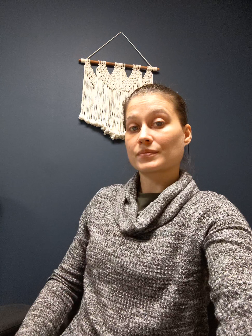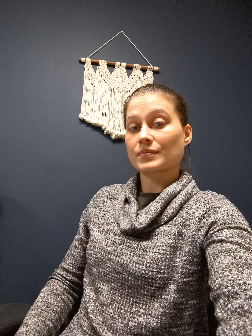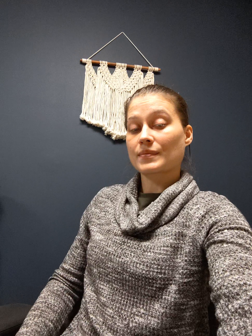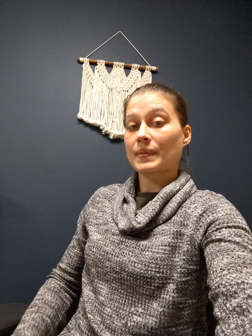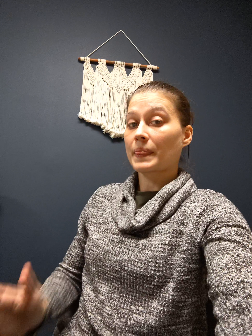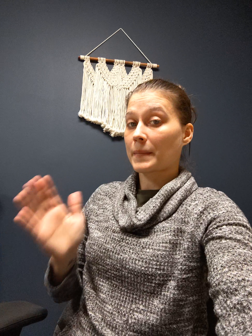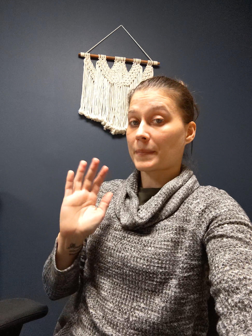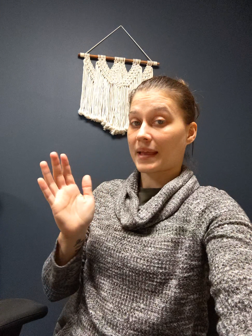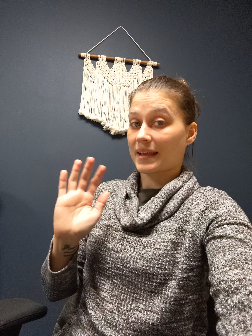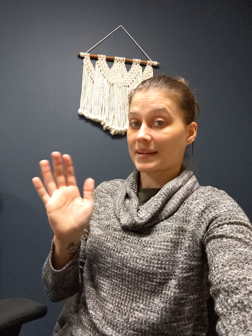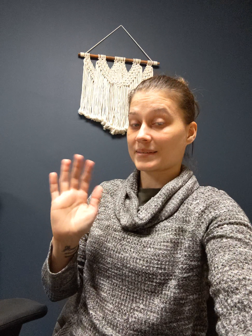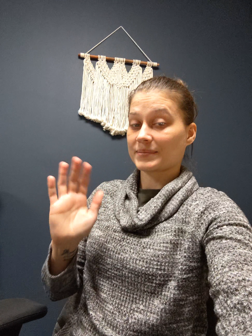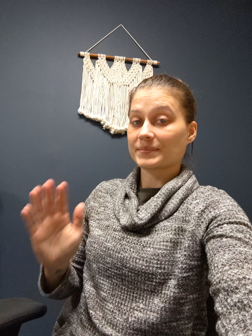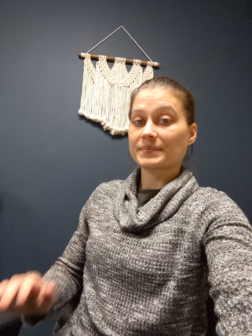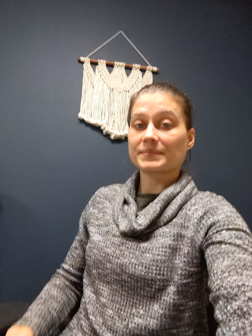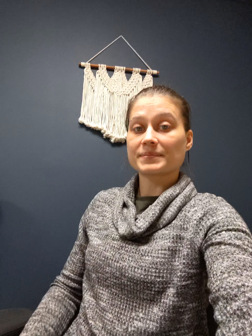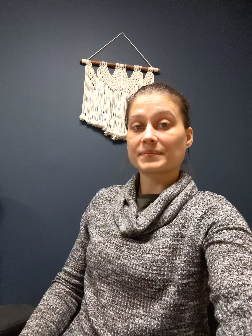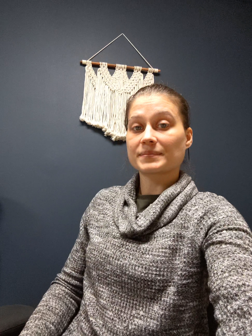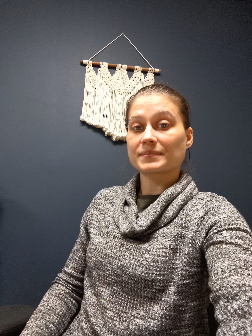bye